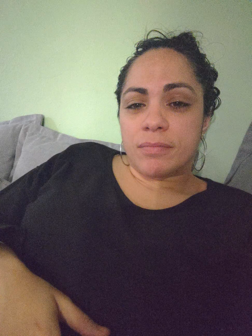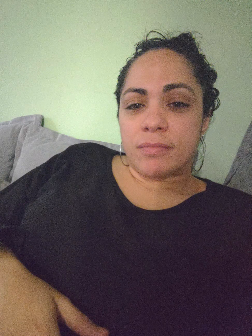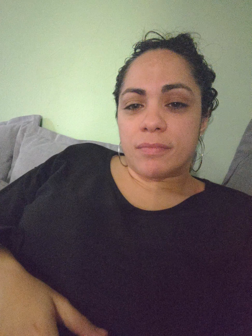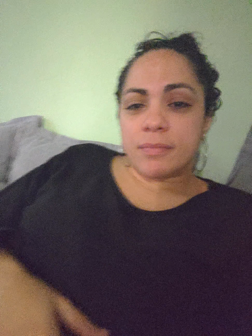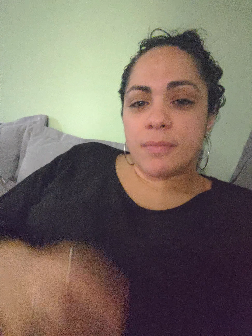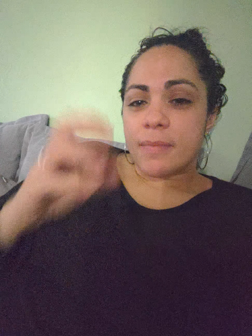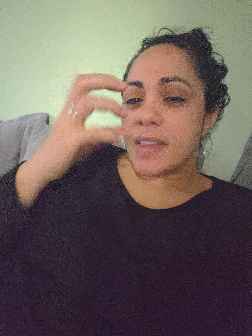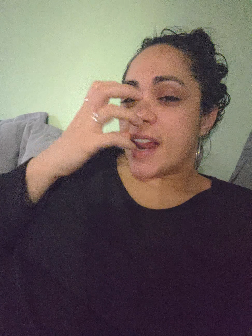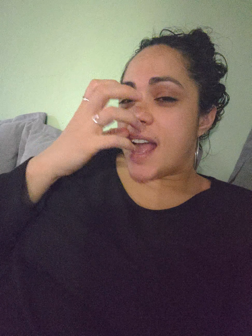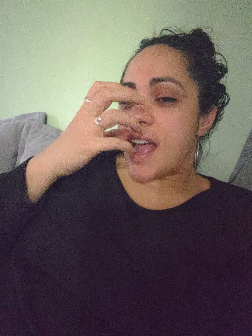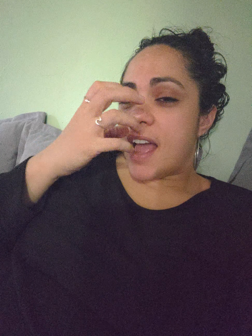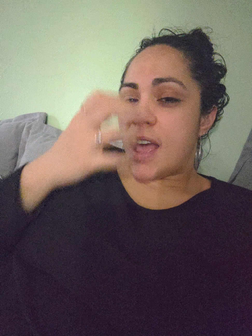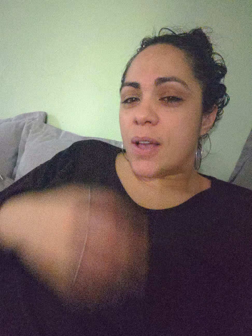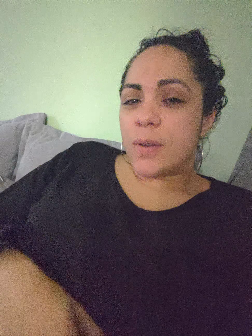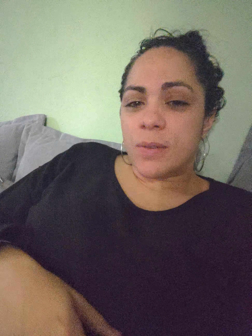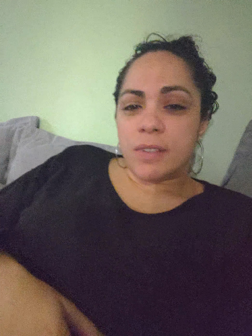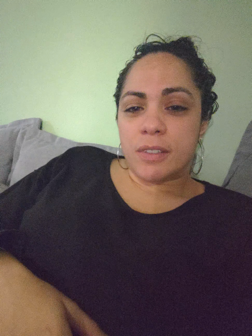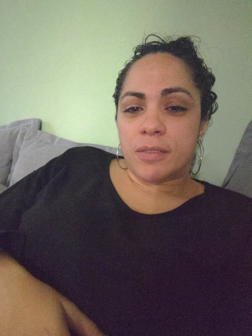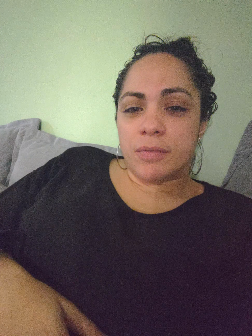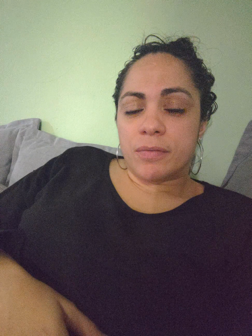clown